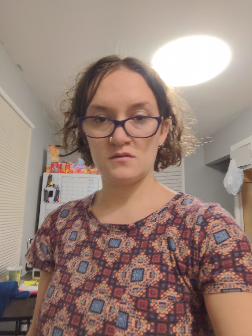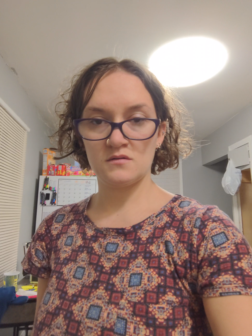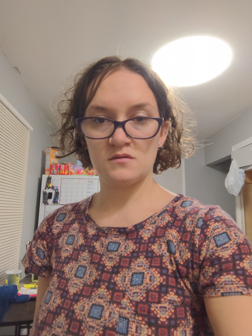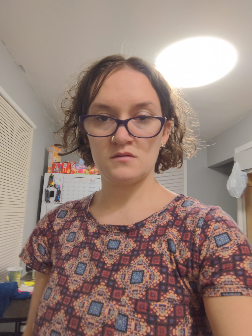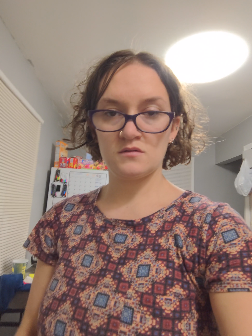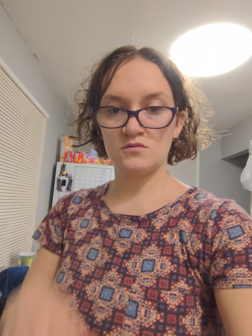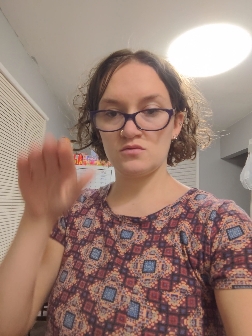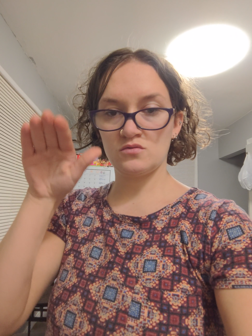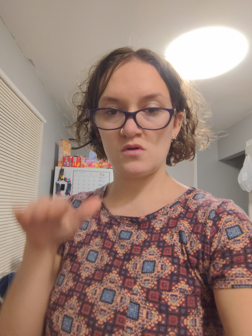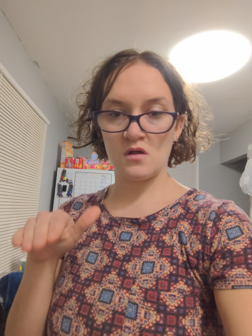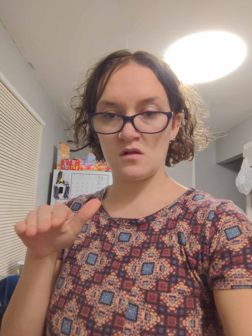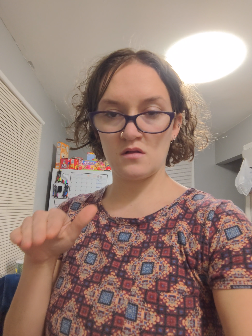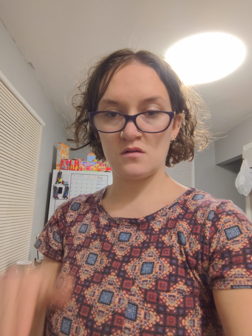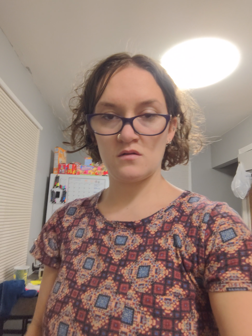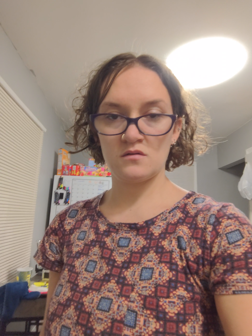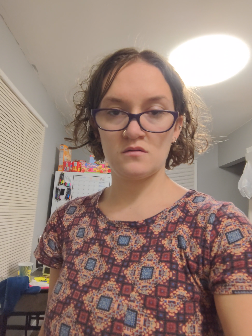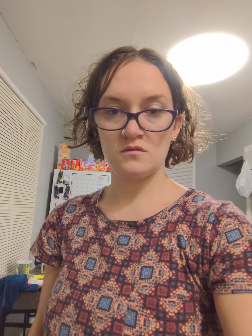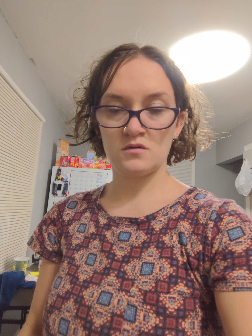child